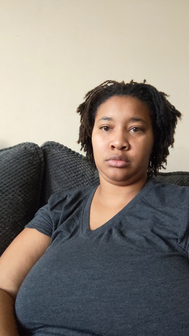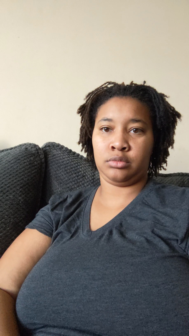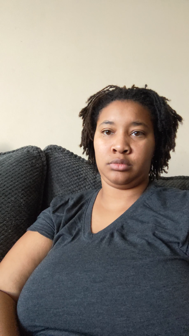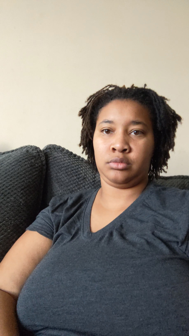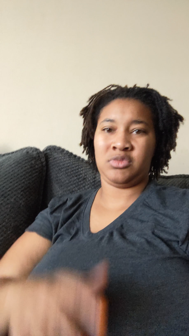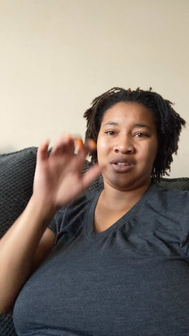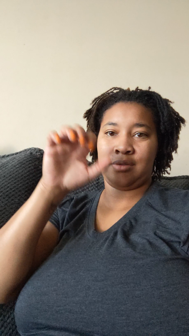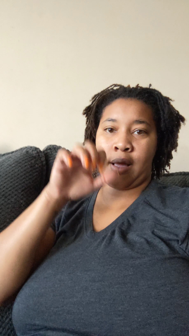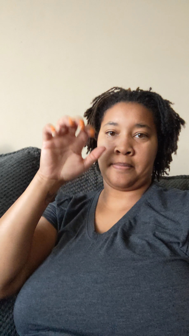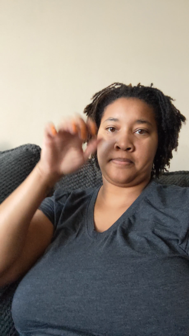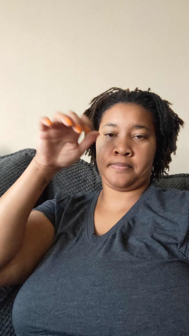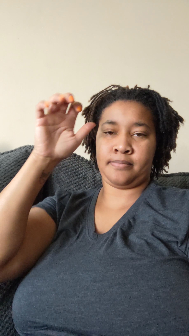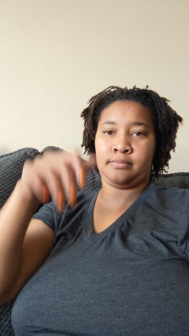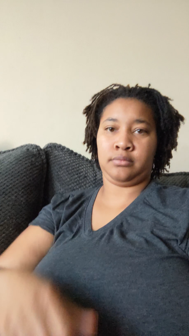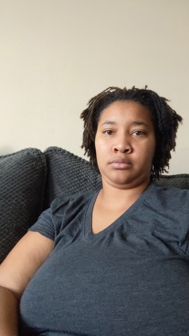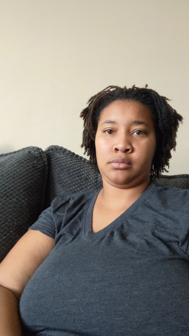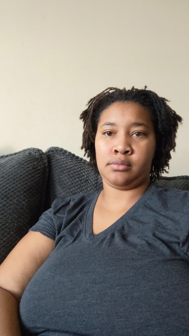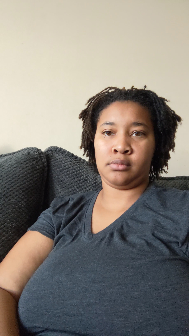ladder